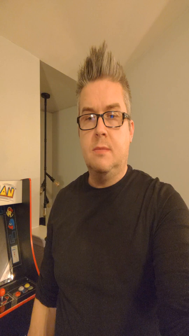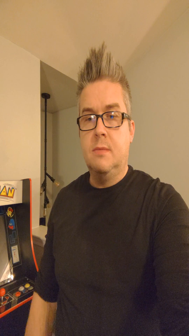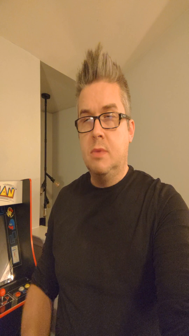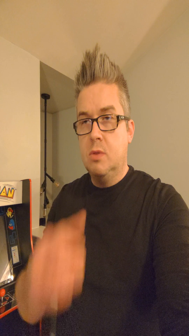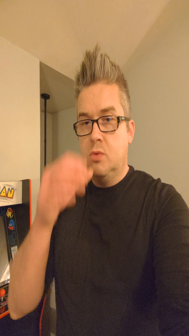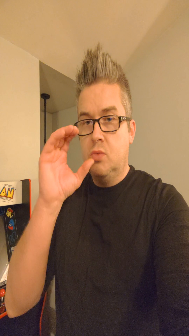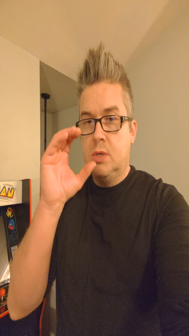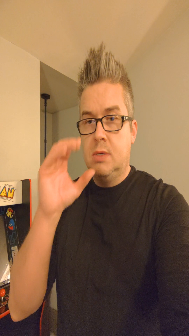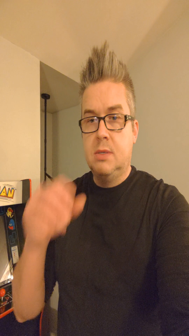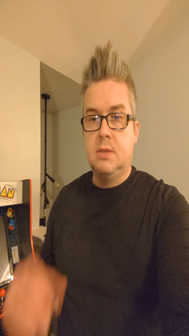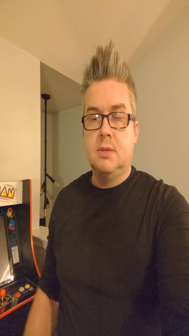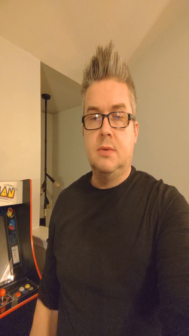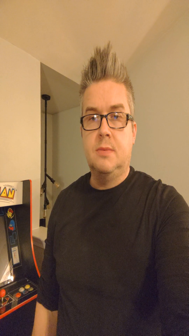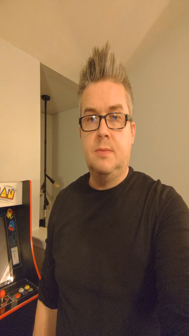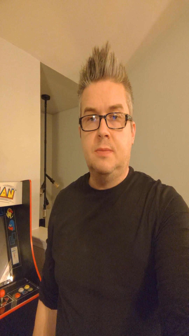drink